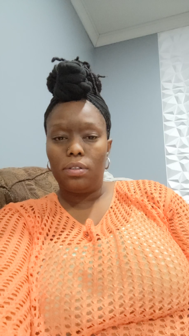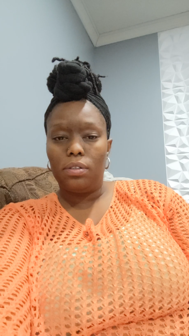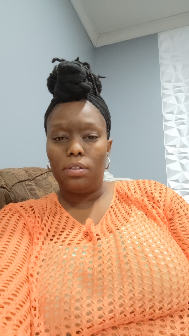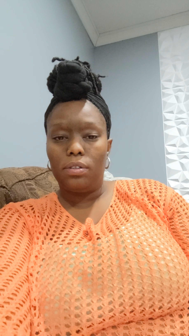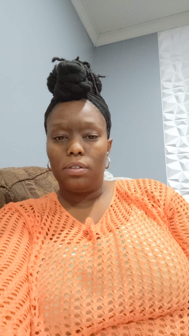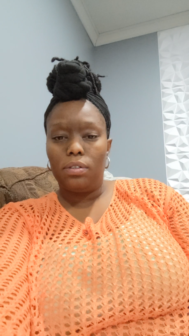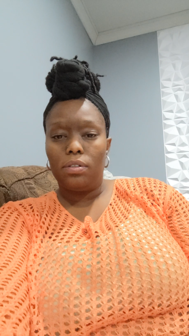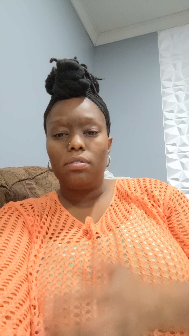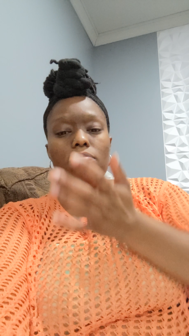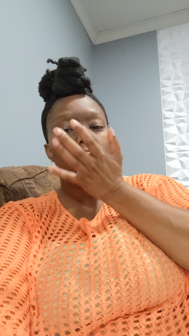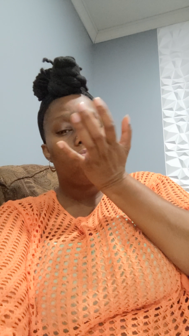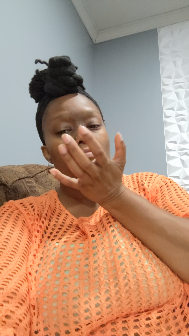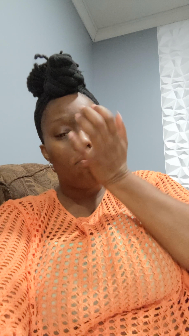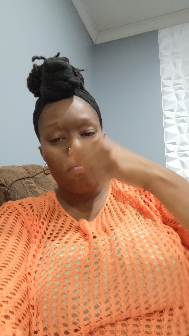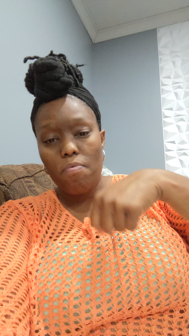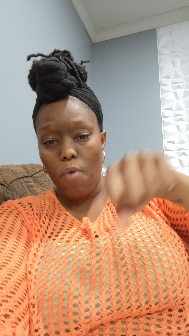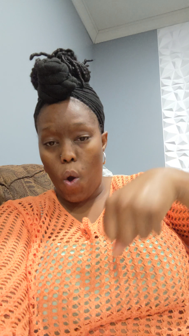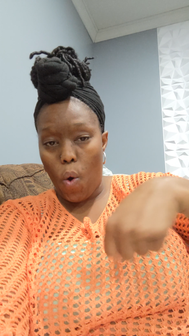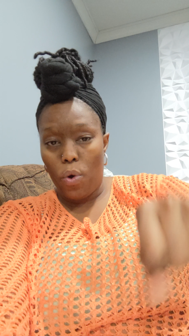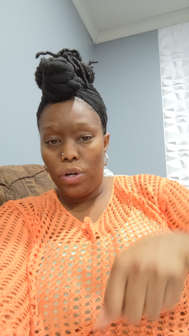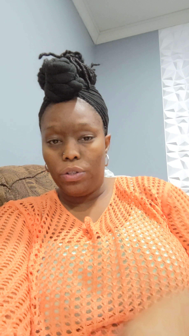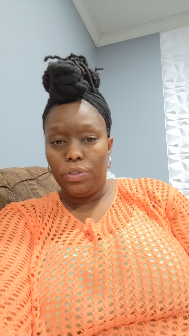lawn mower